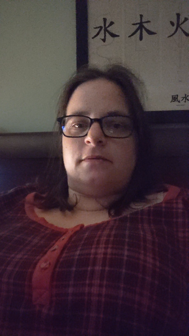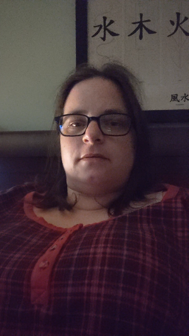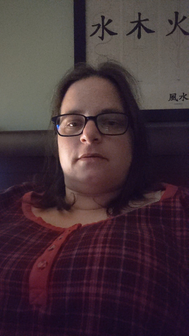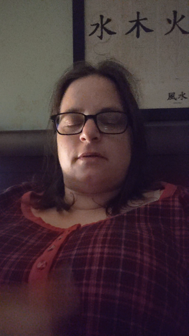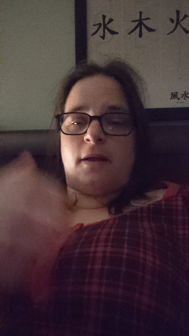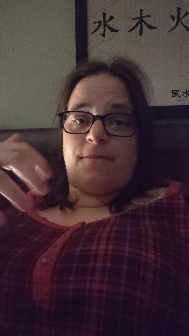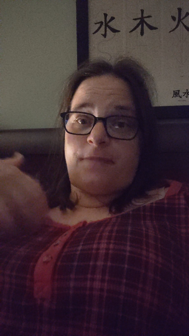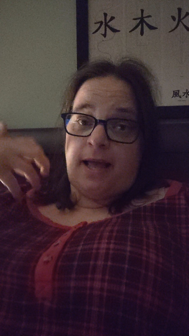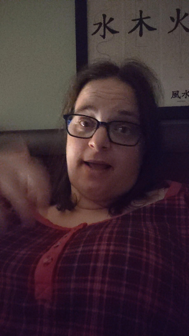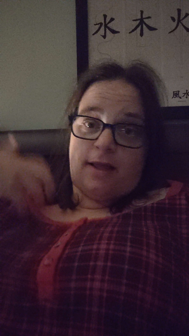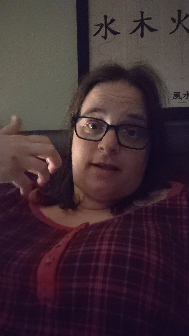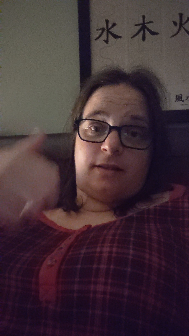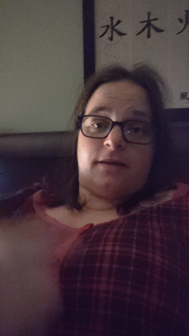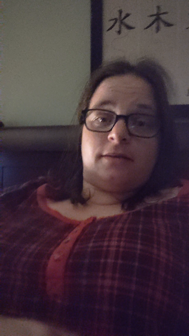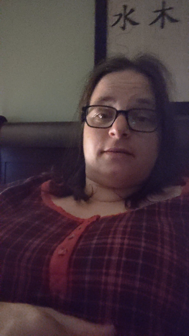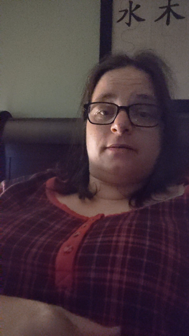monkey